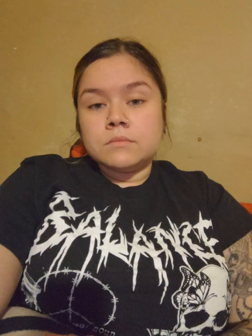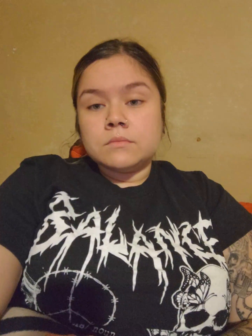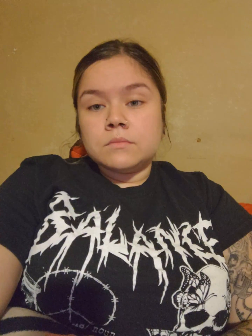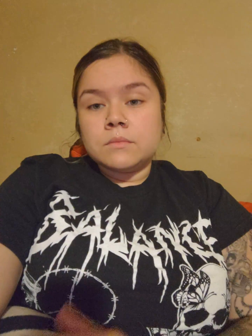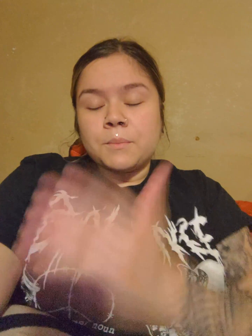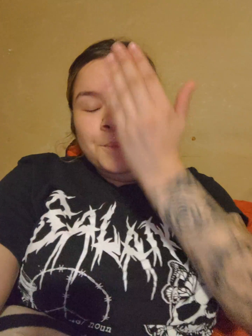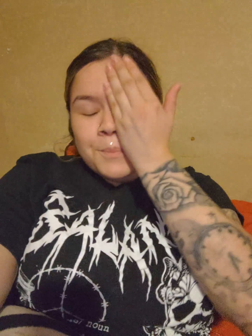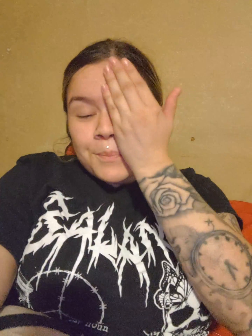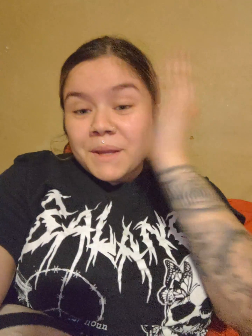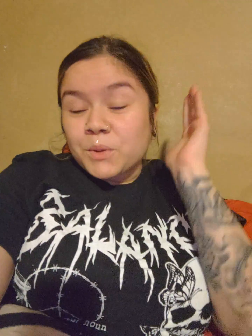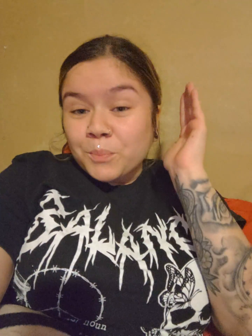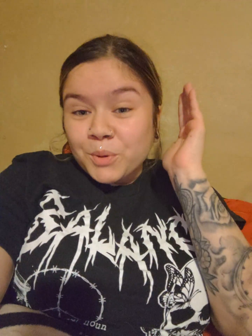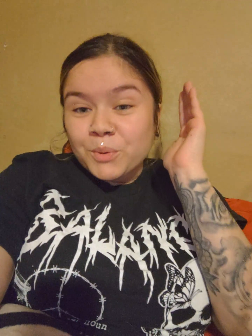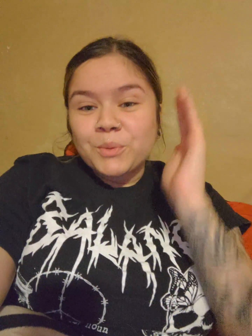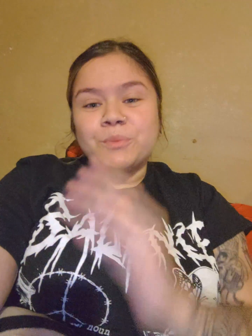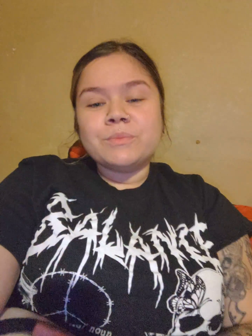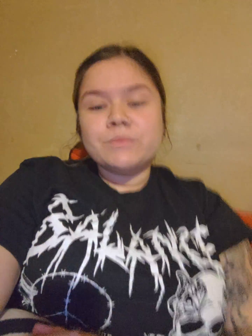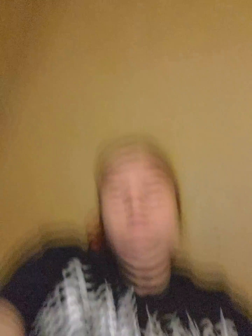peekaboo